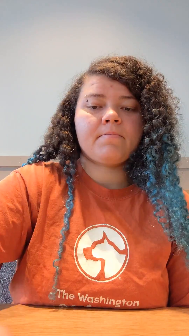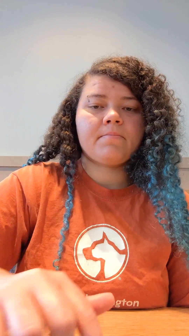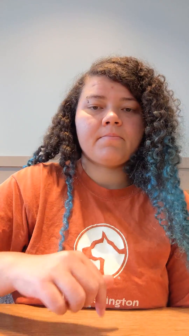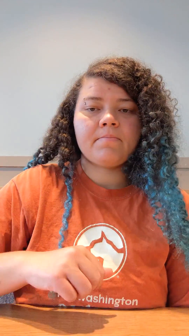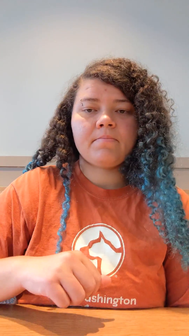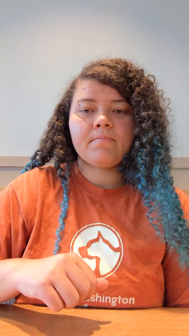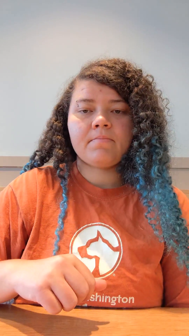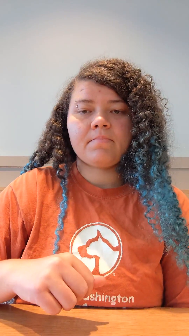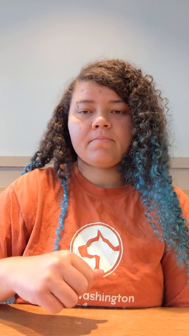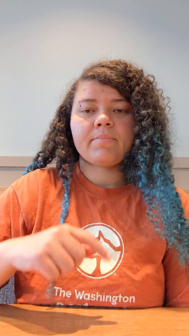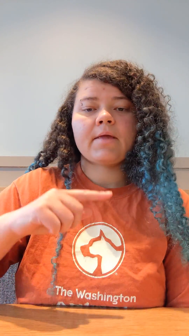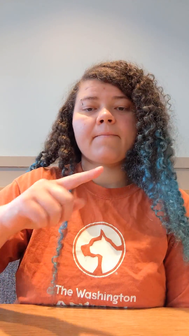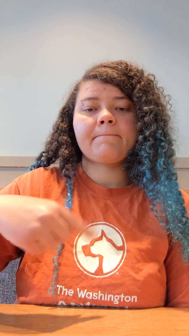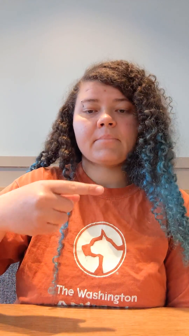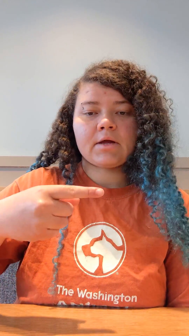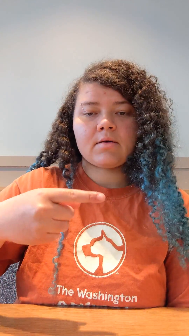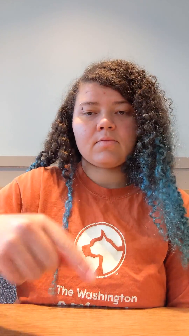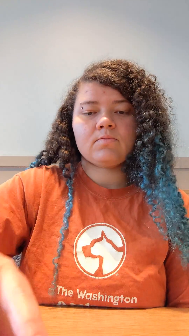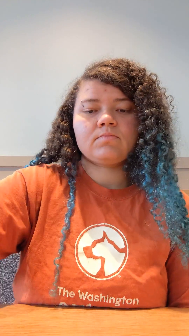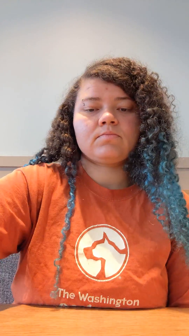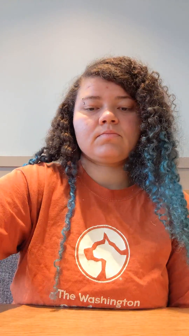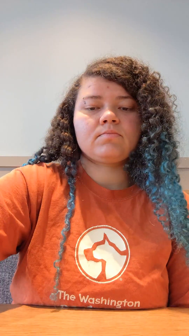about